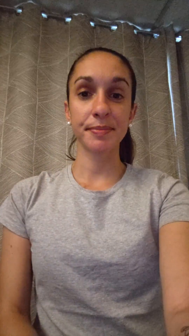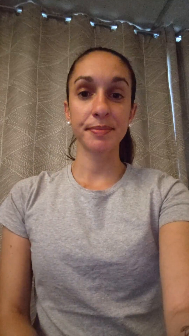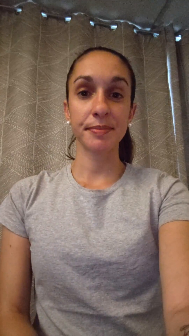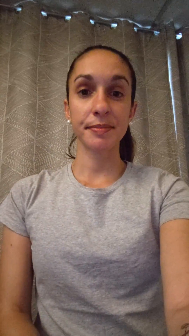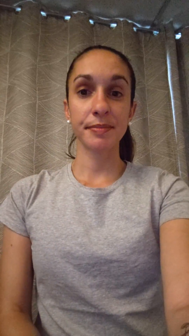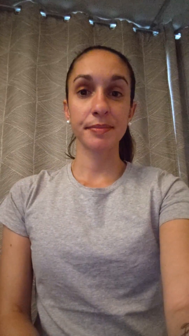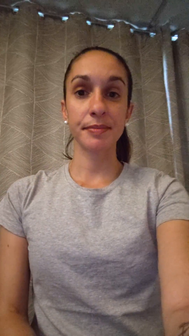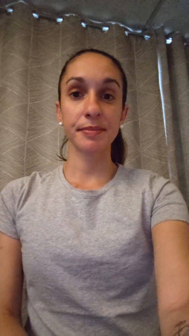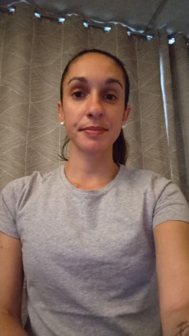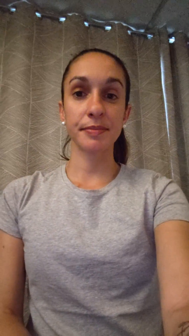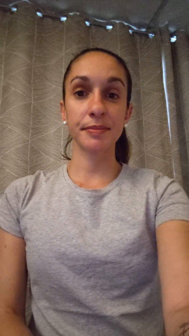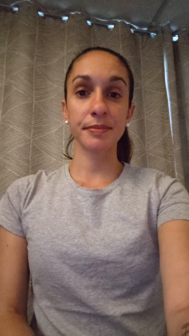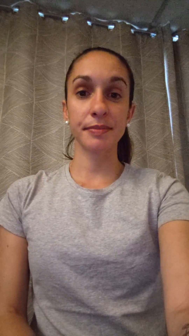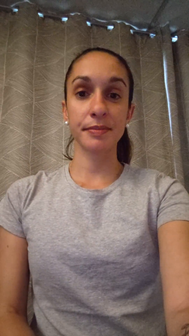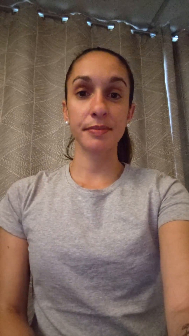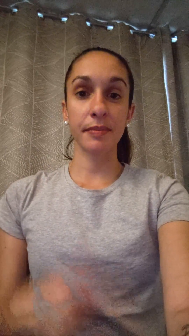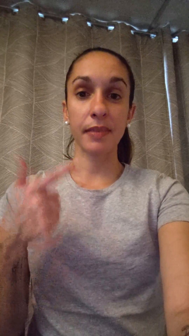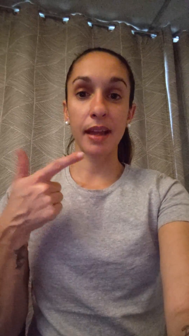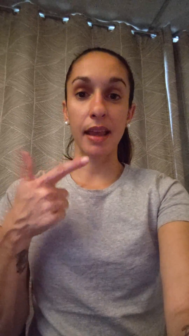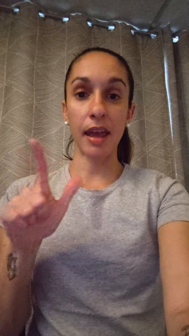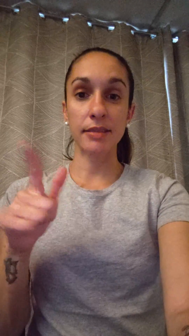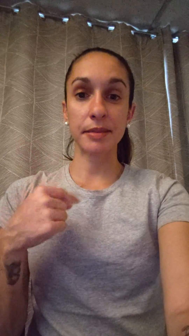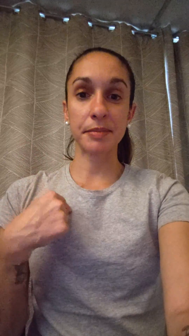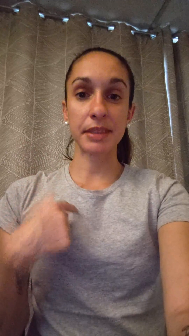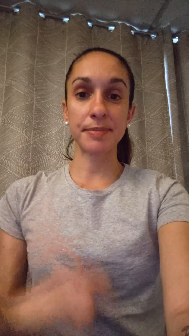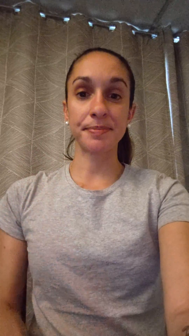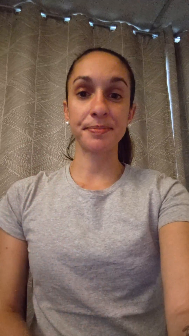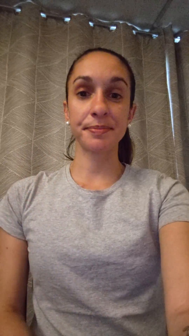let me